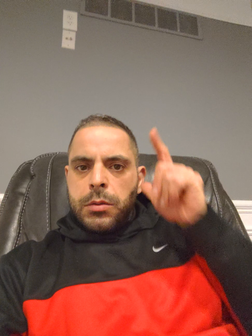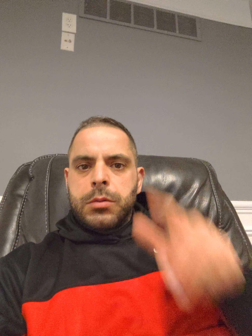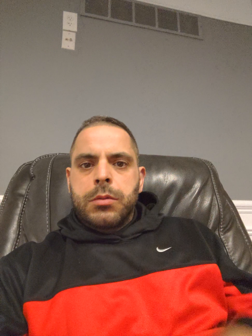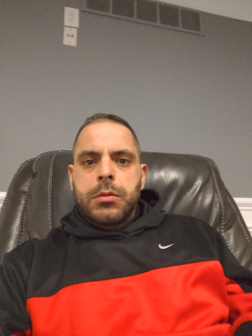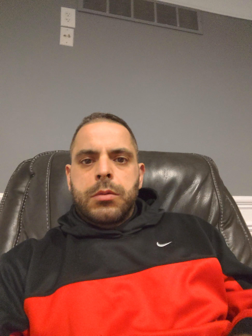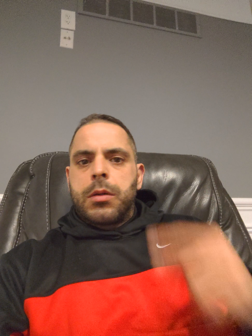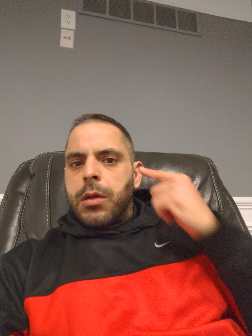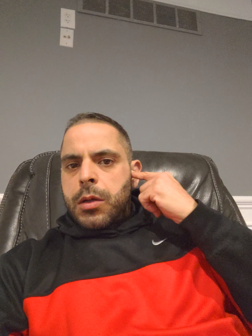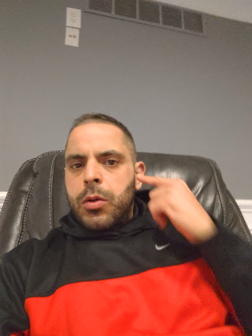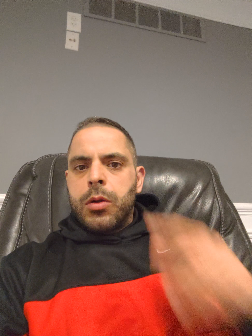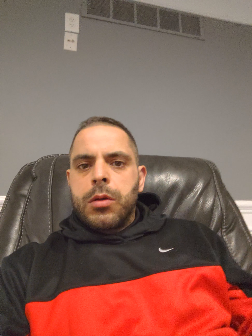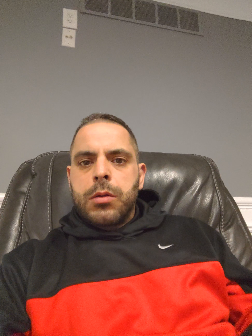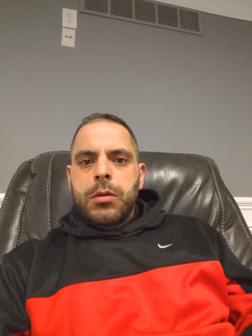hear